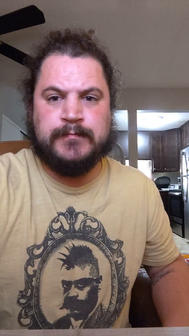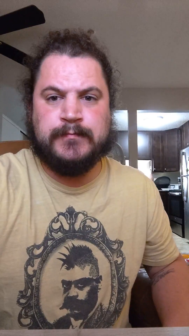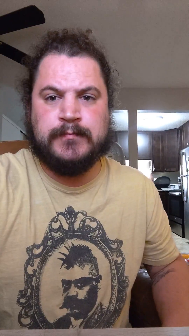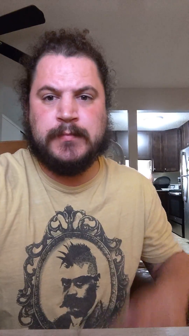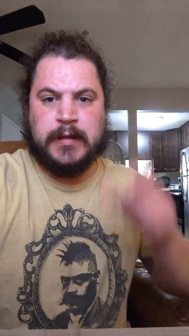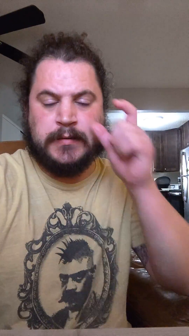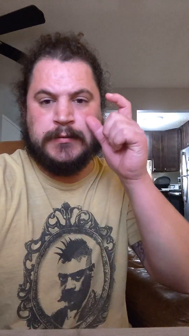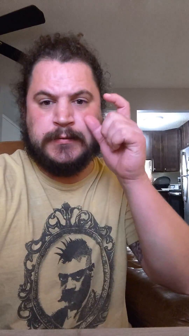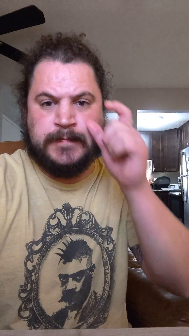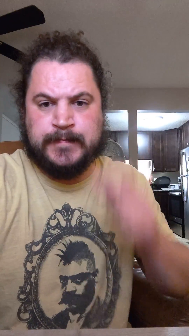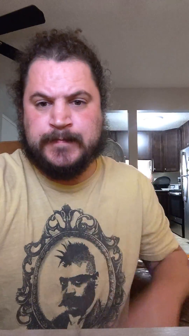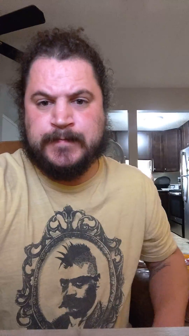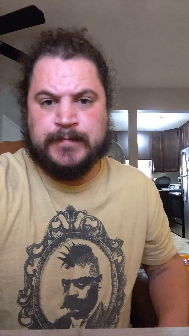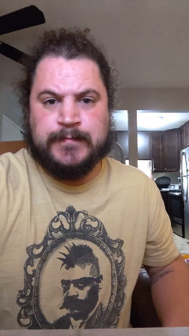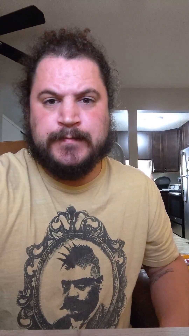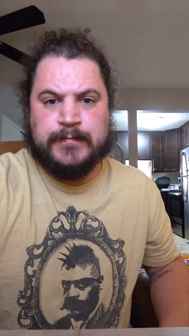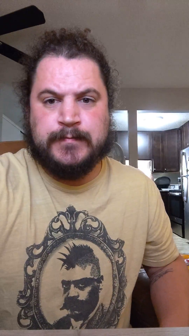glasses